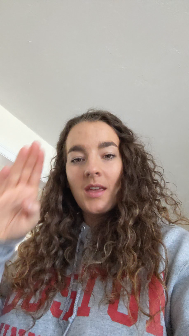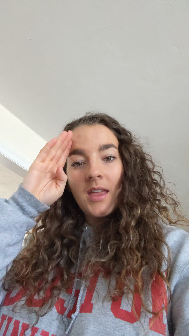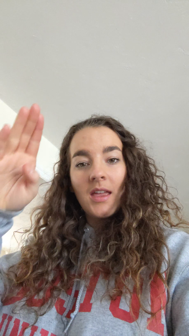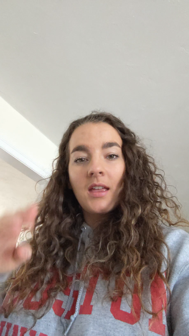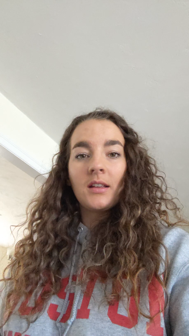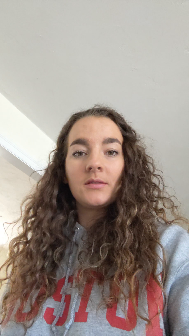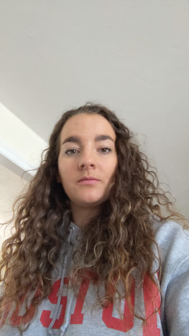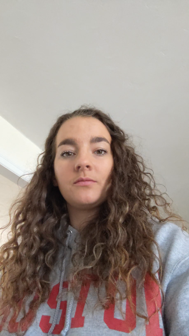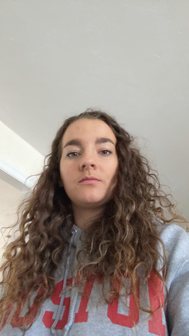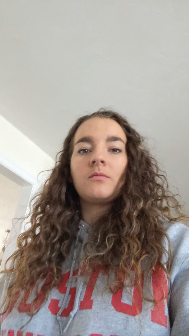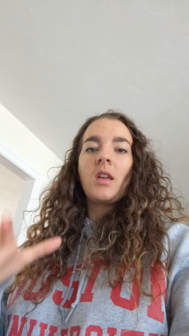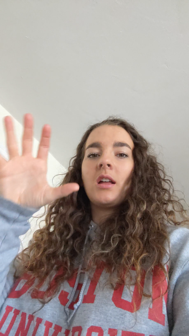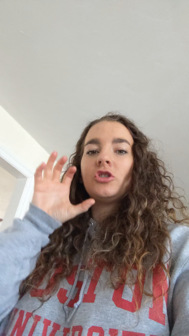catch